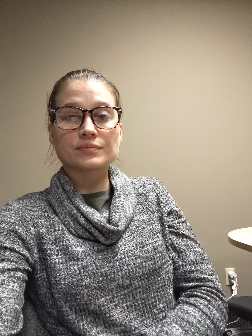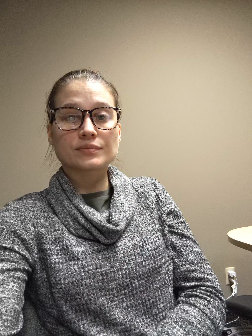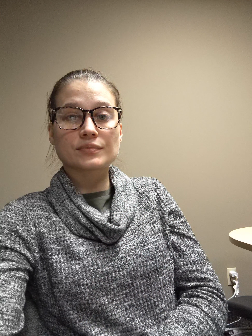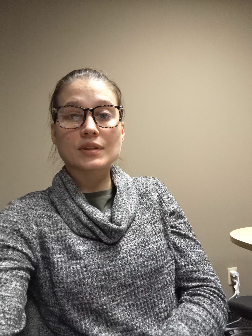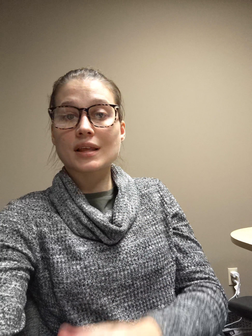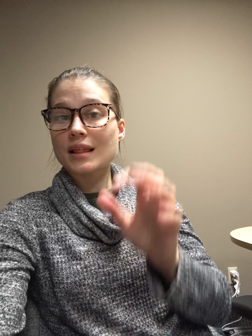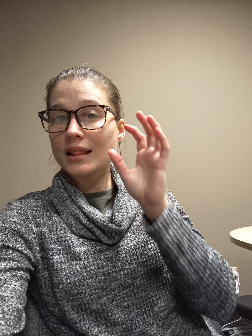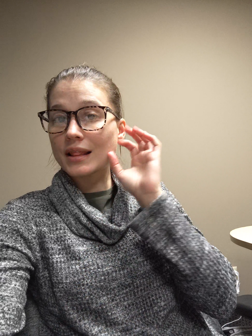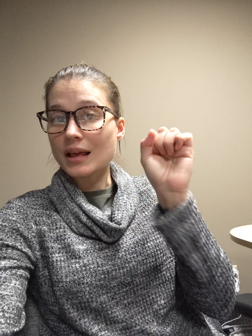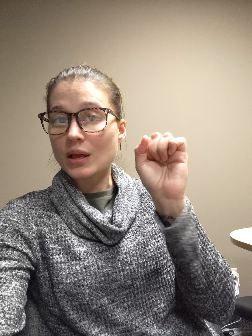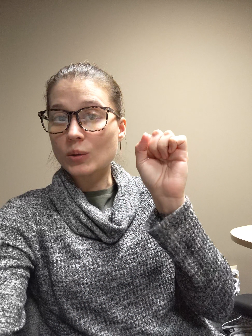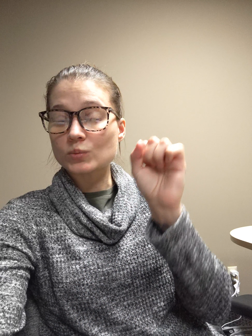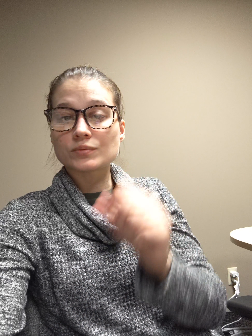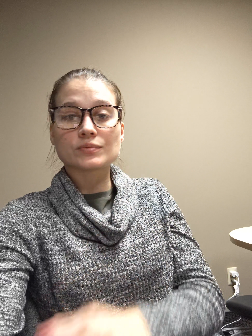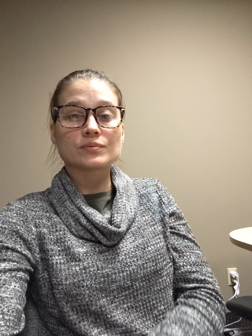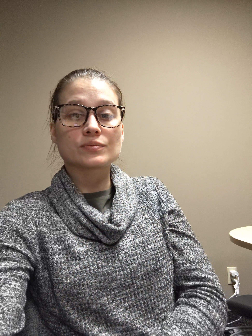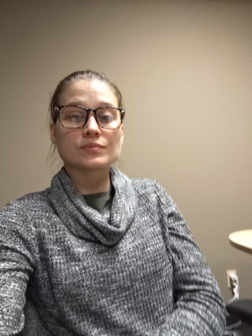loud